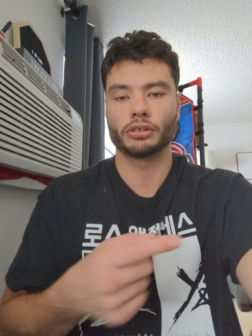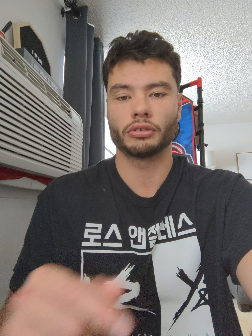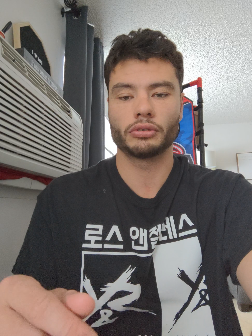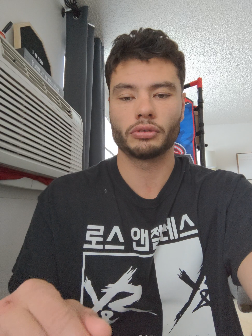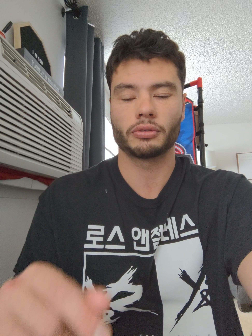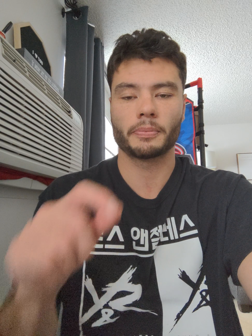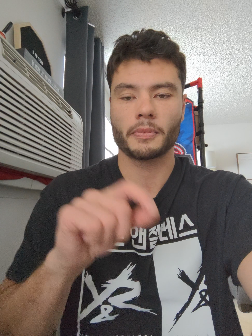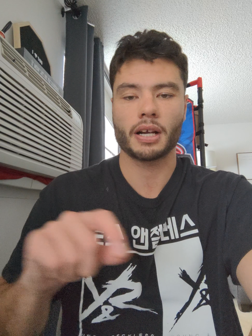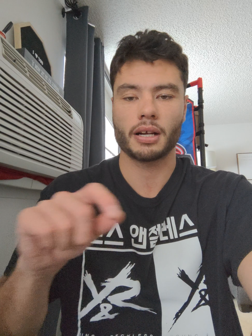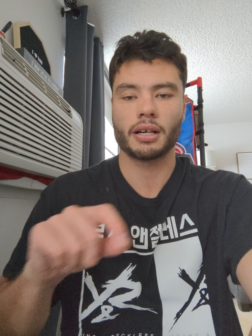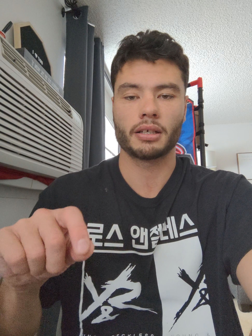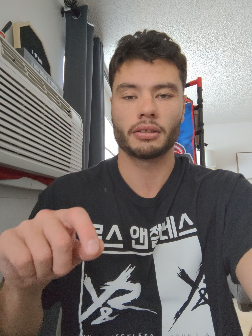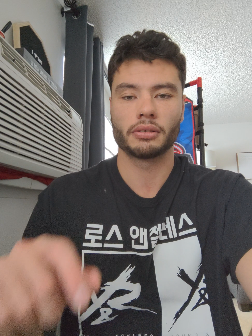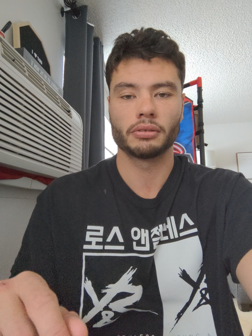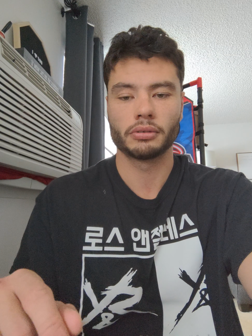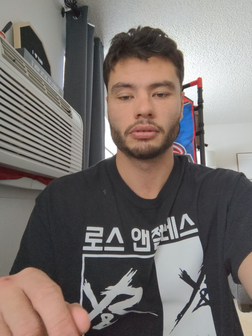pen